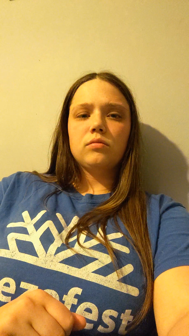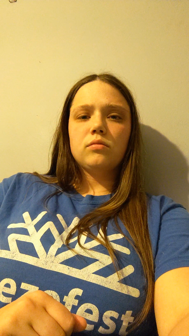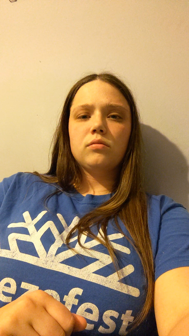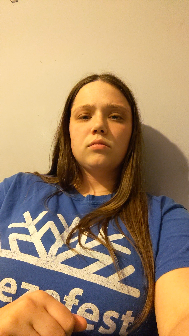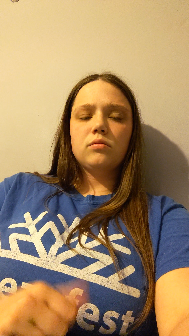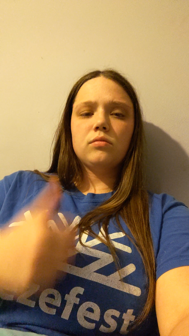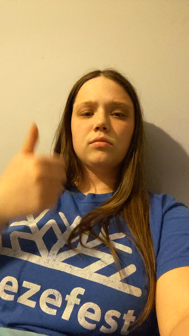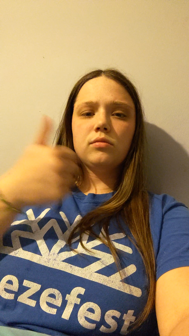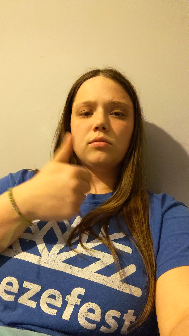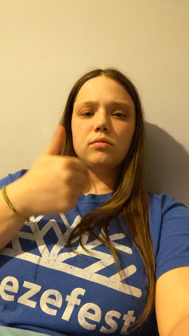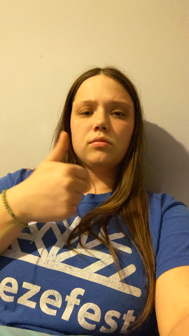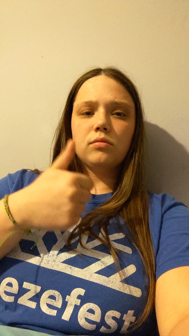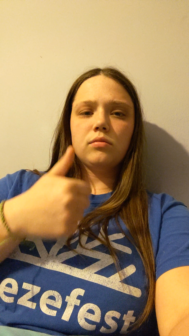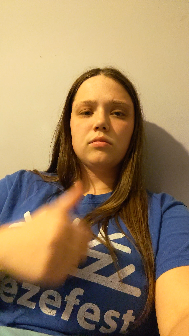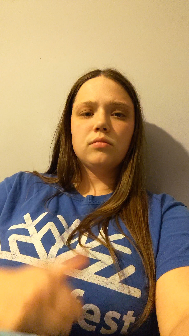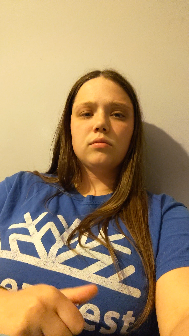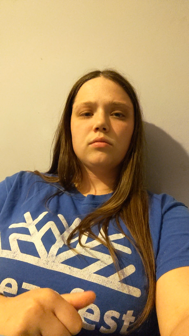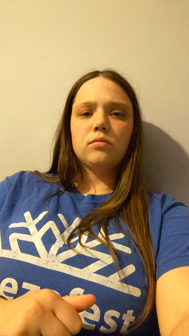game